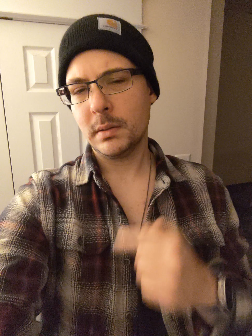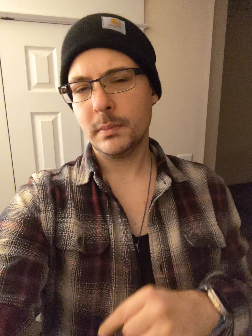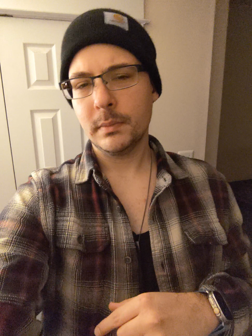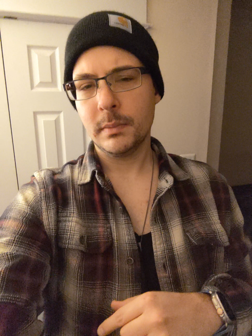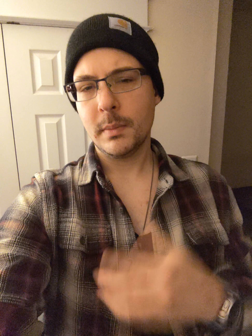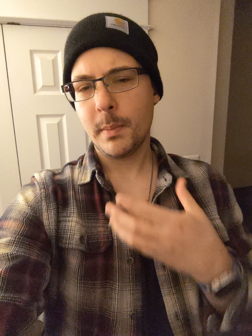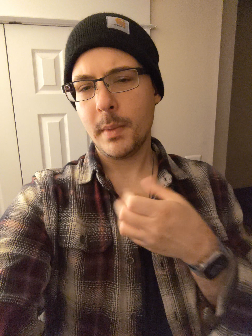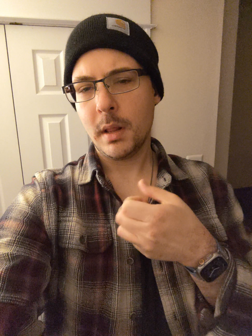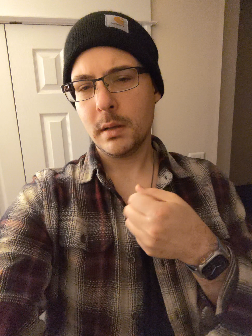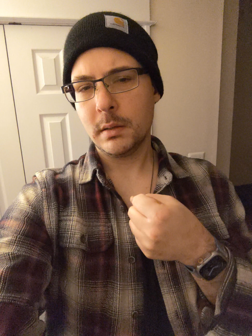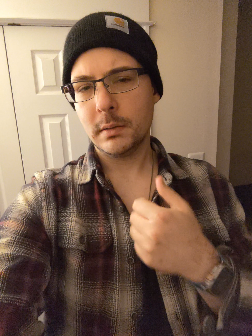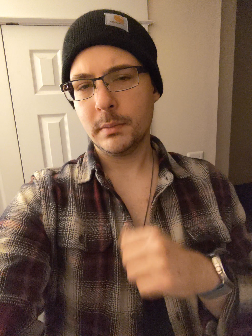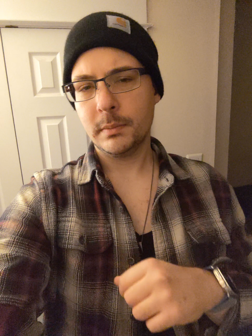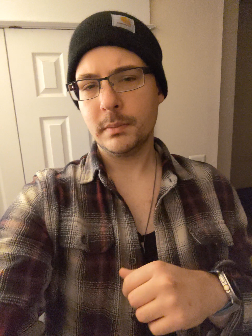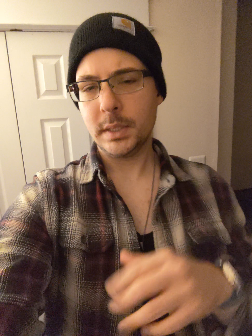milk